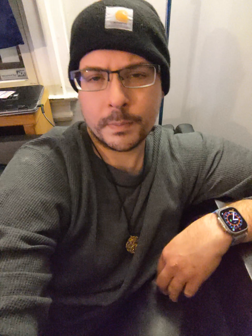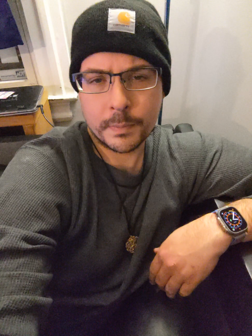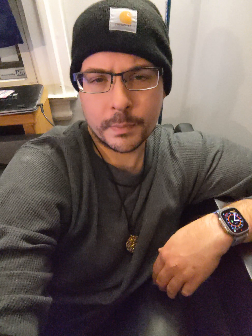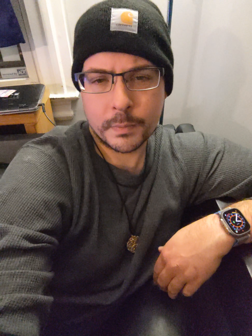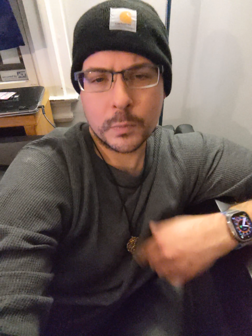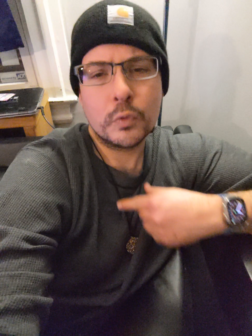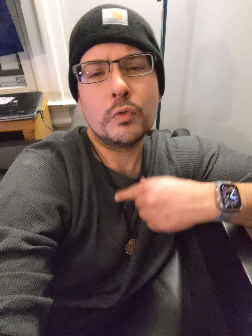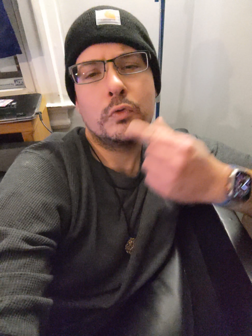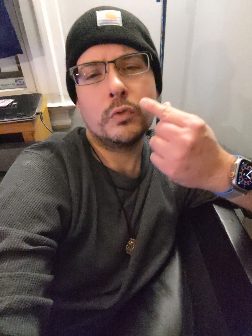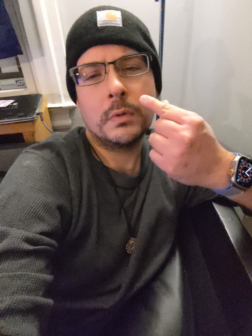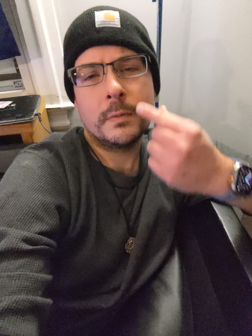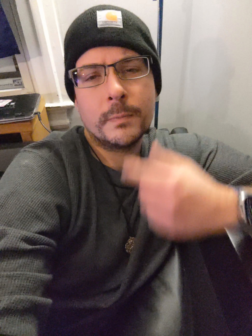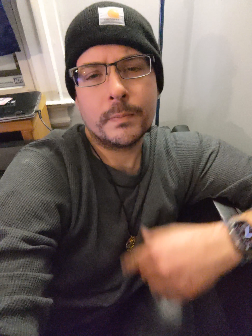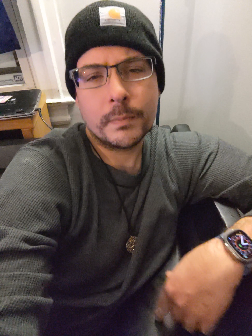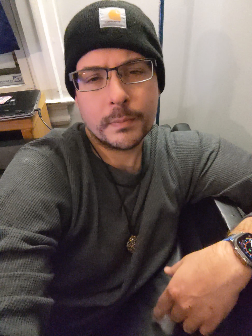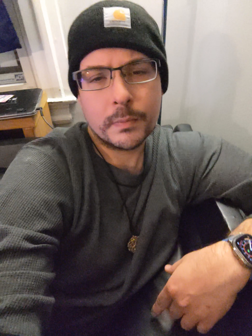giraffe